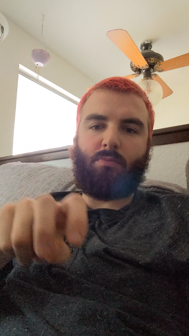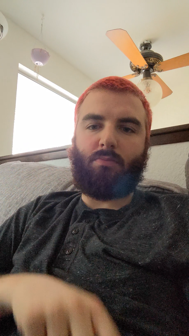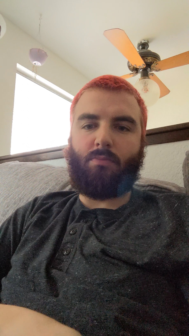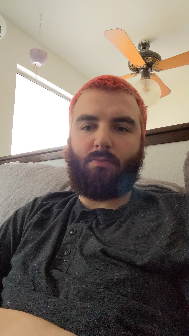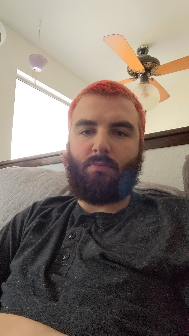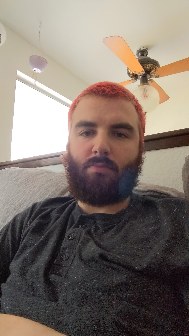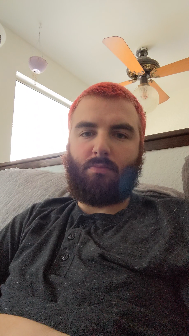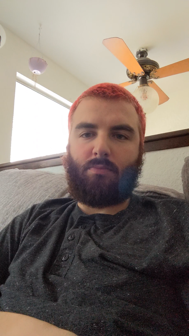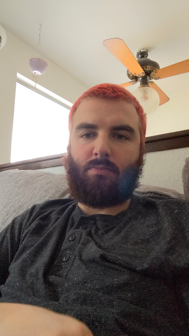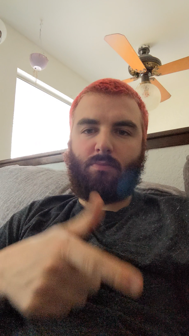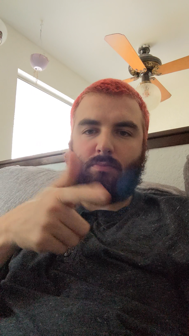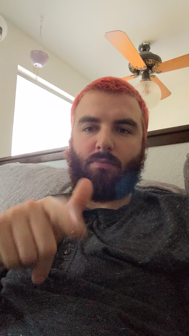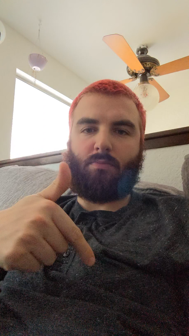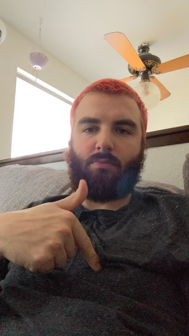let me